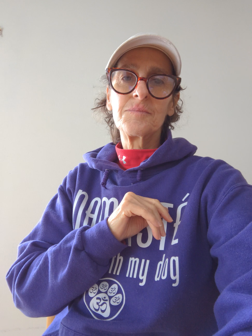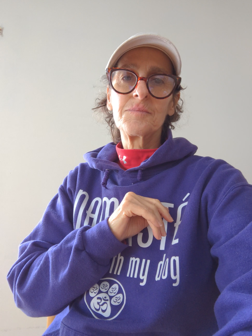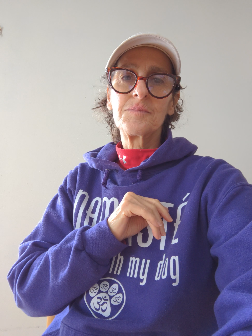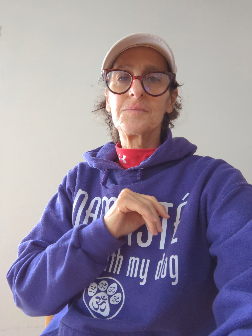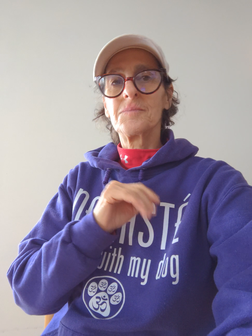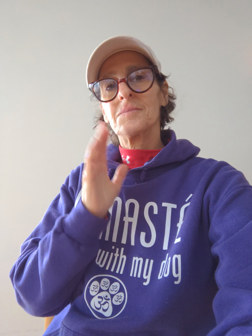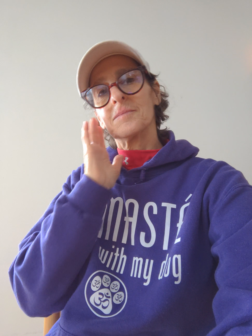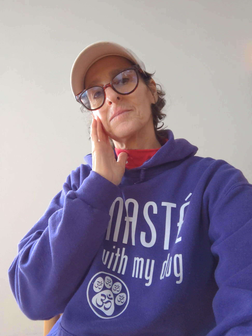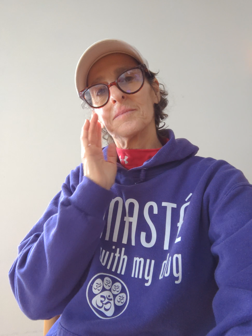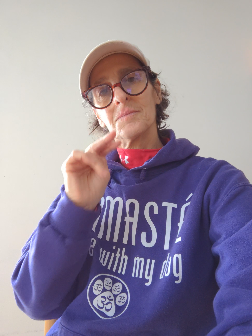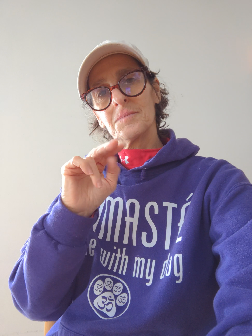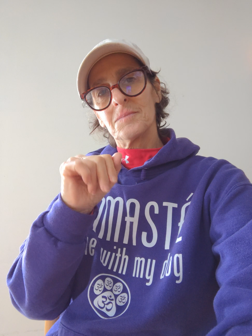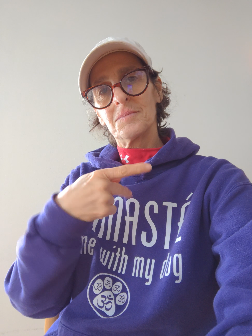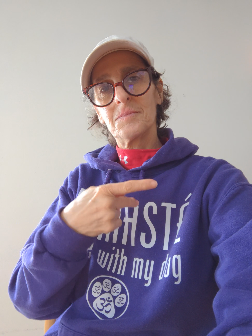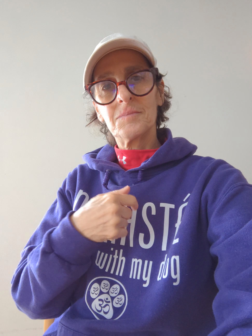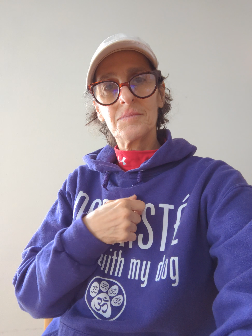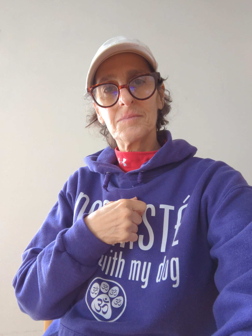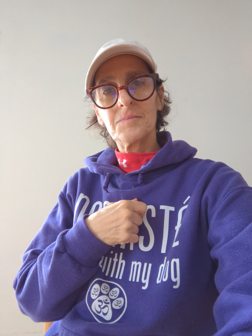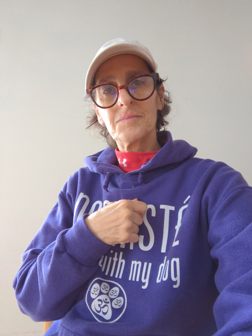nap